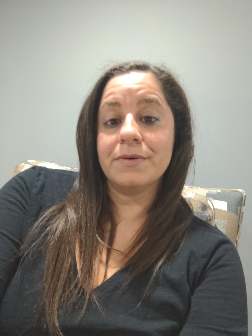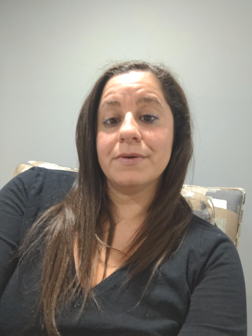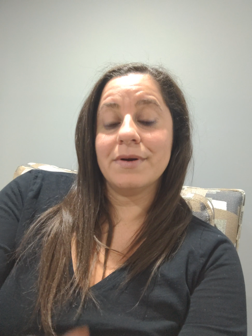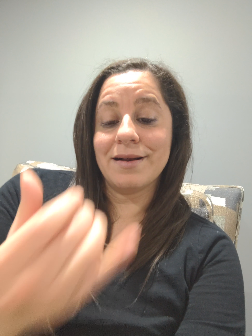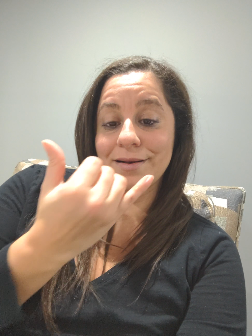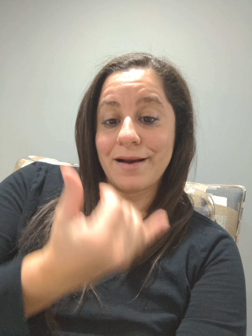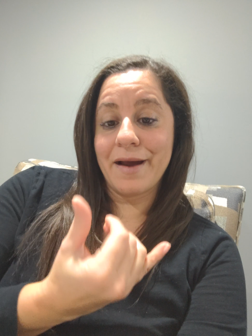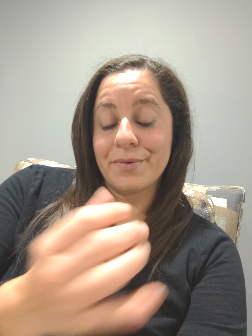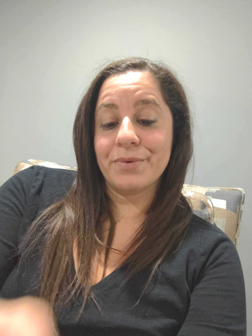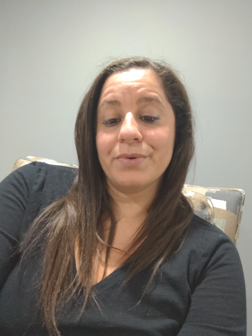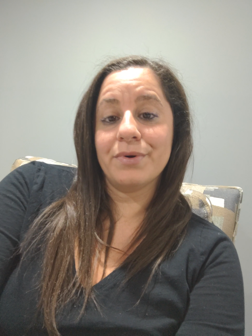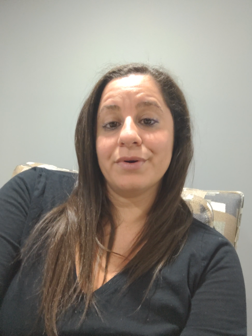now